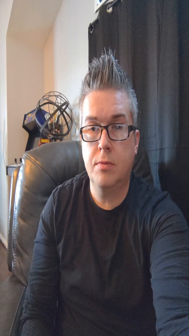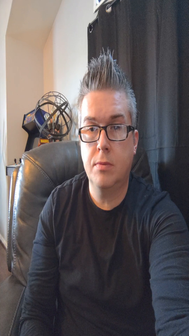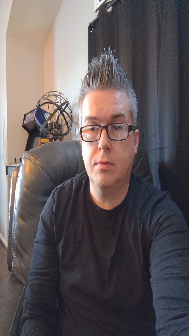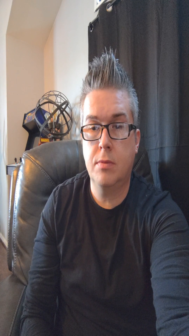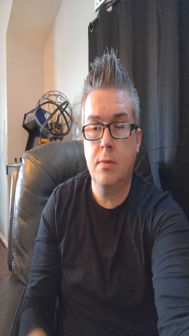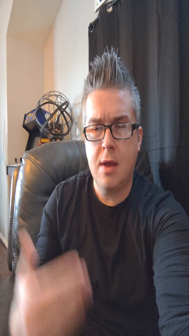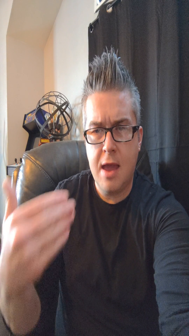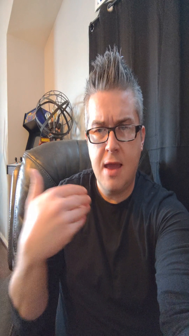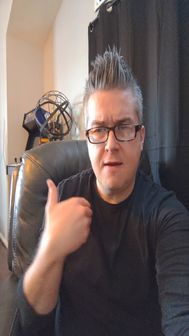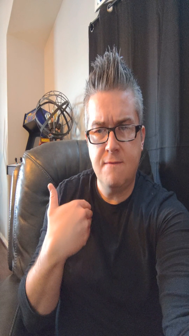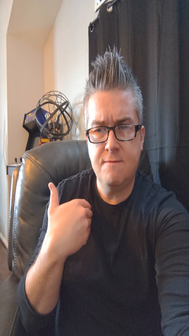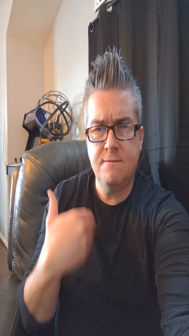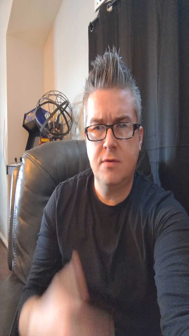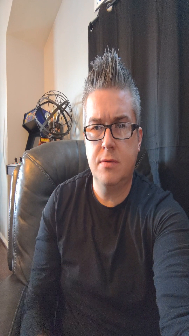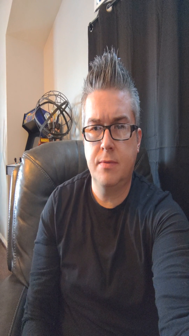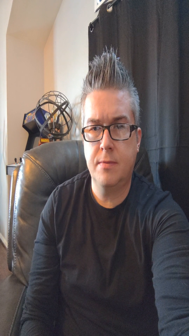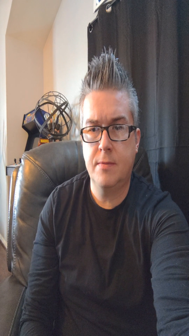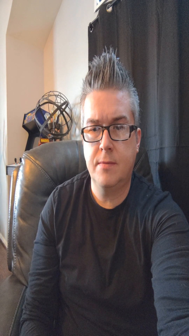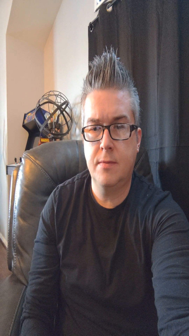have